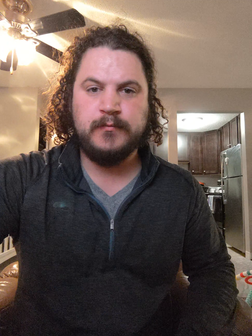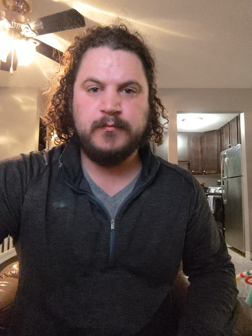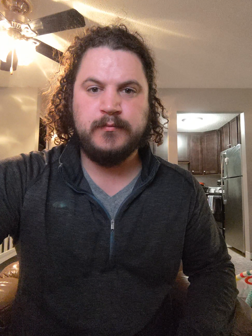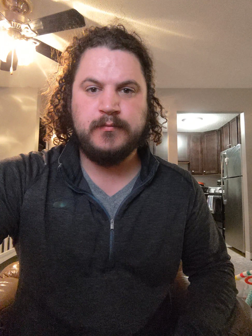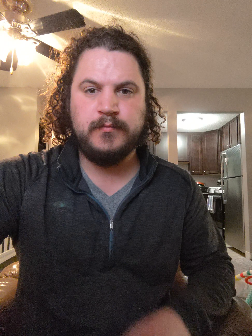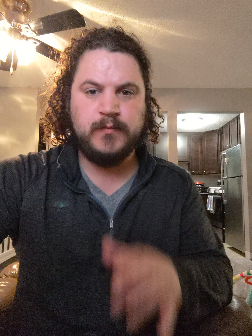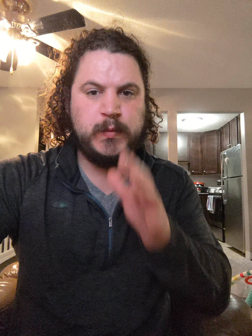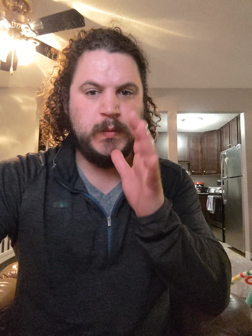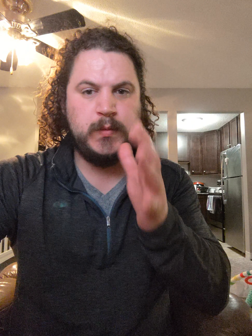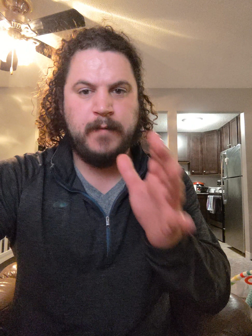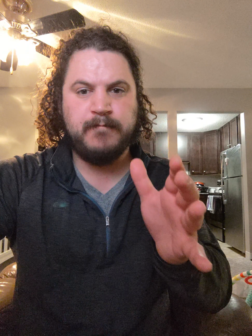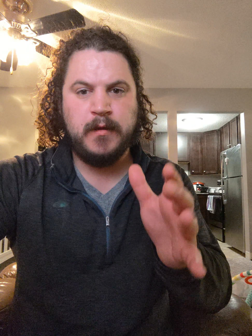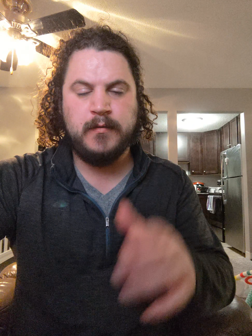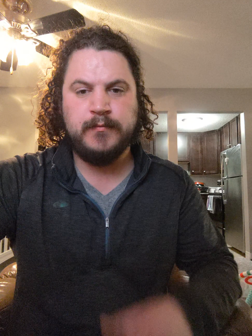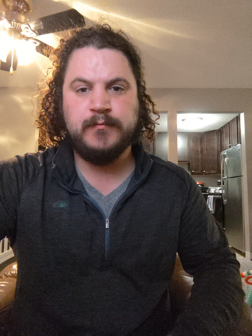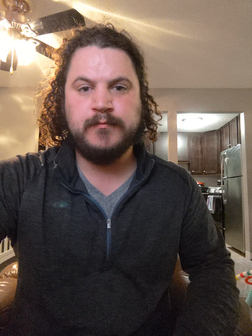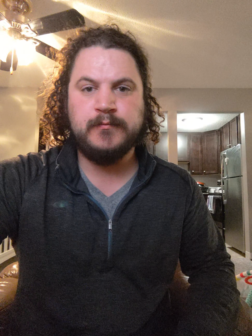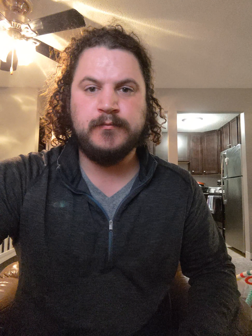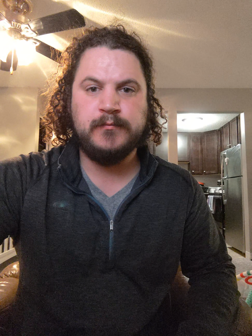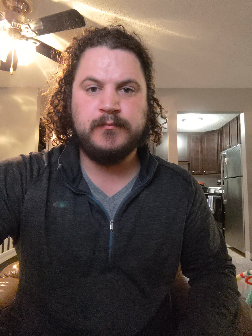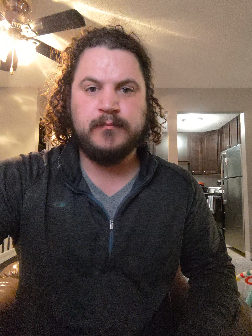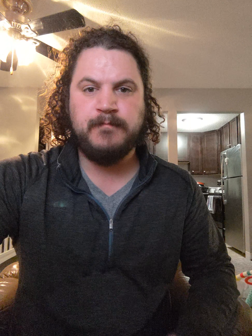grandma